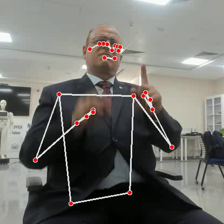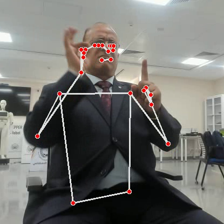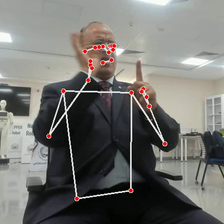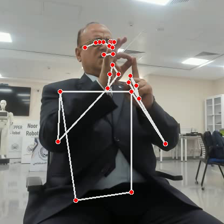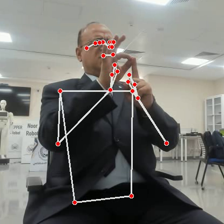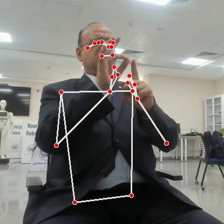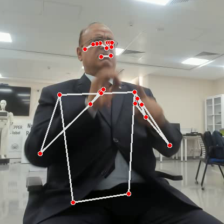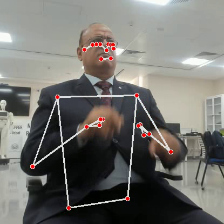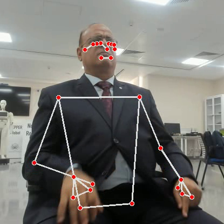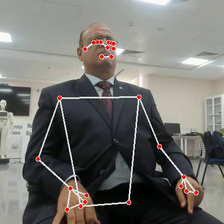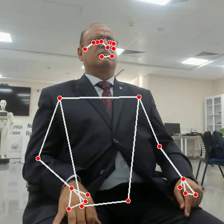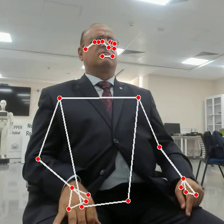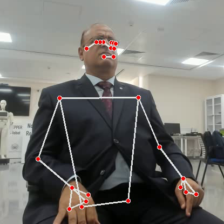yshtm